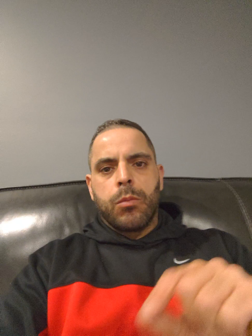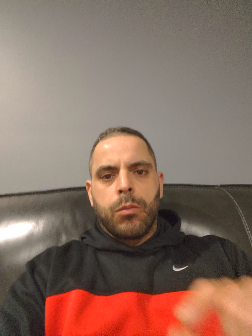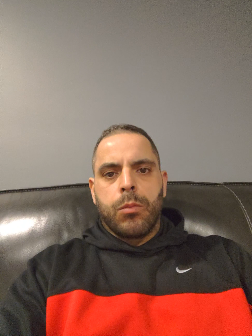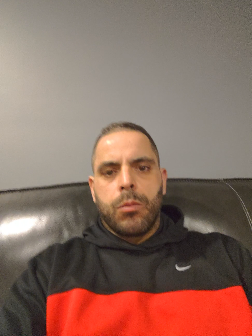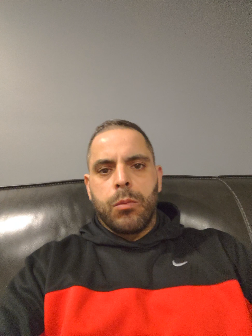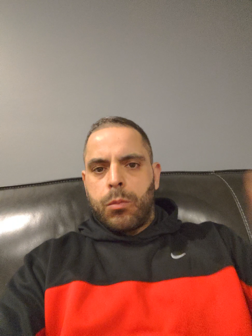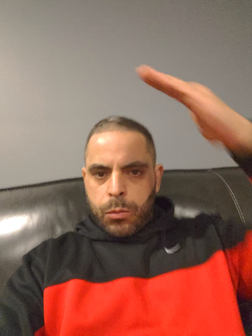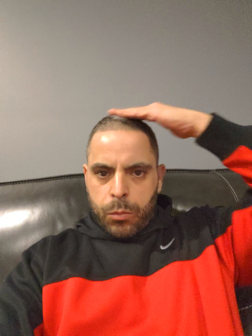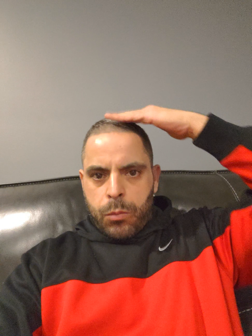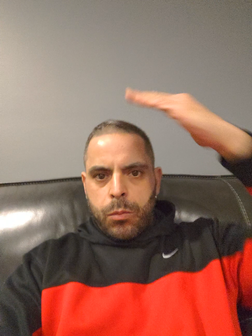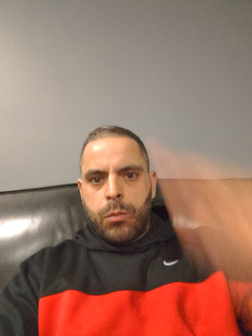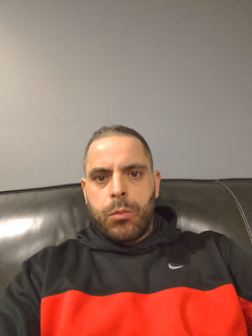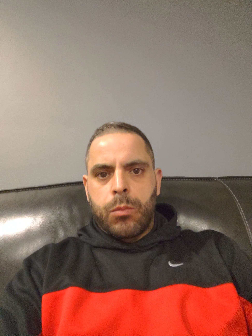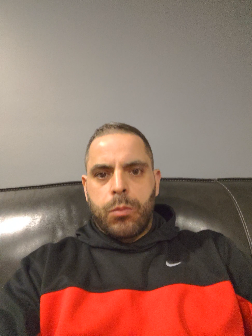hat